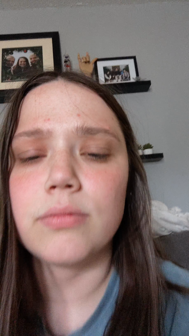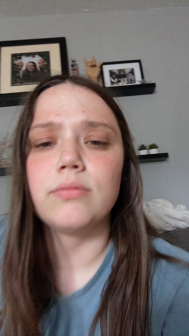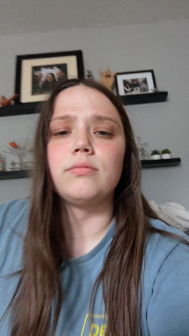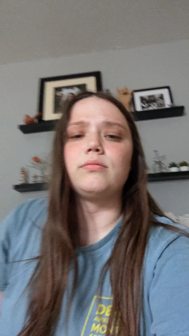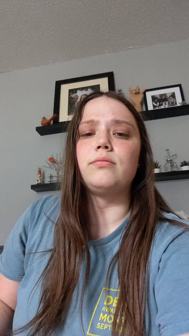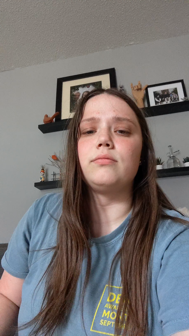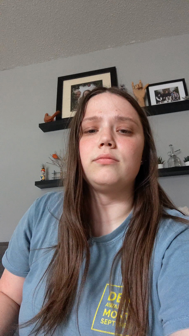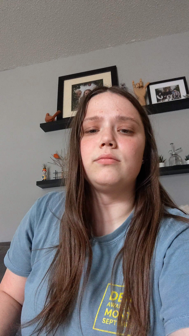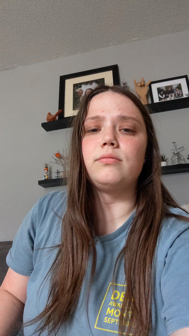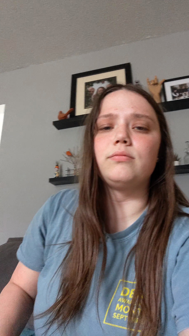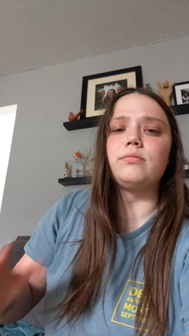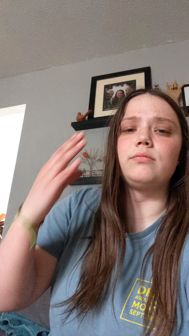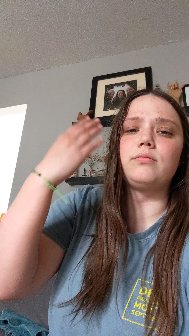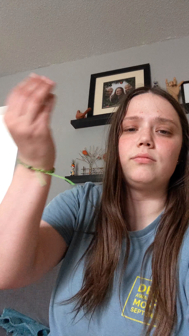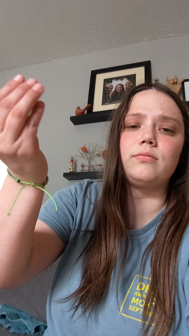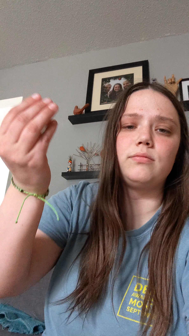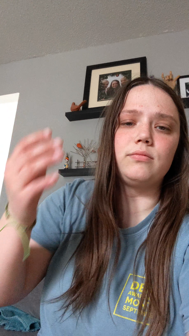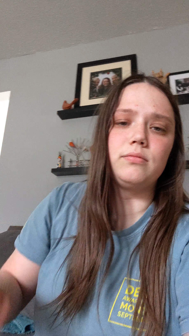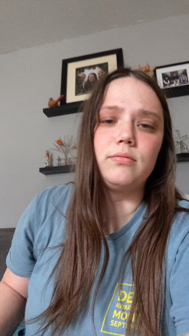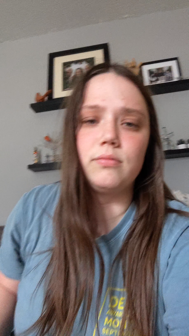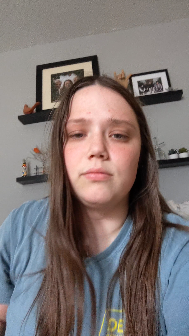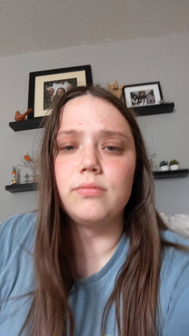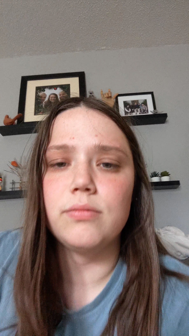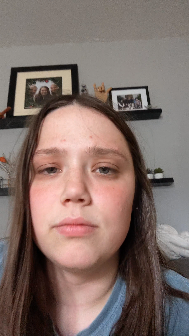going to